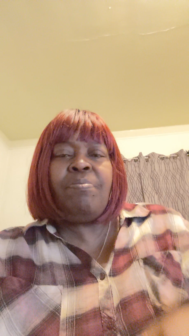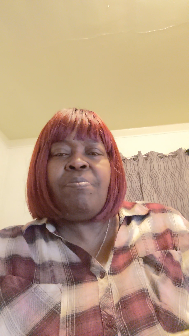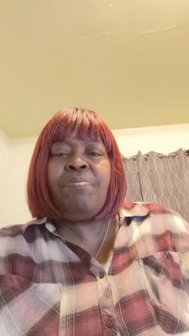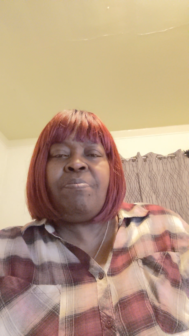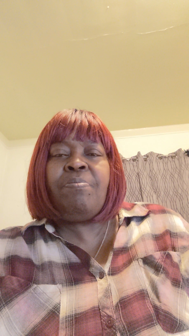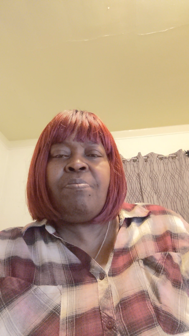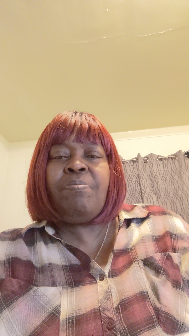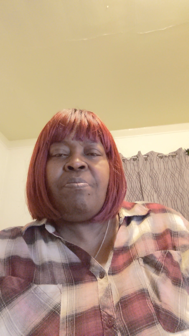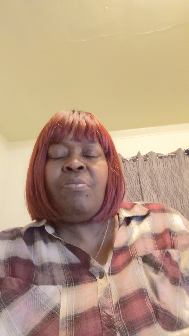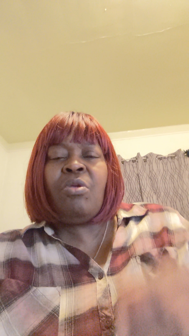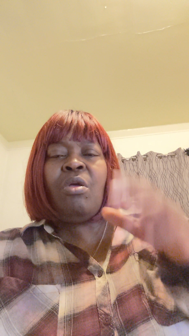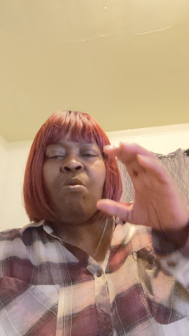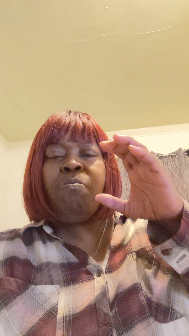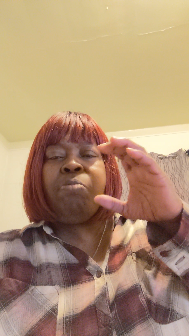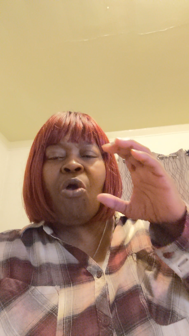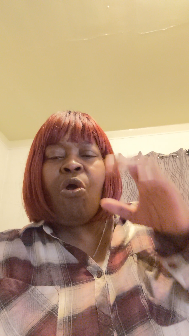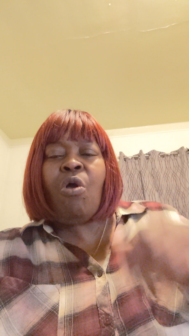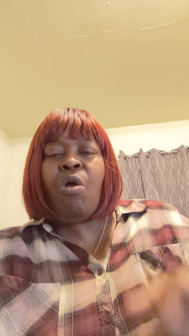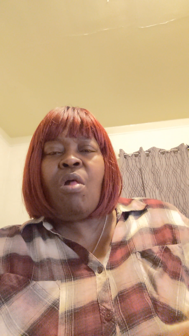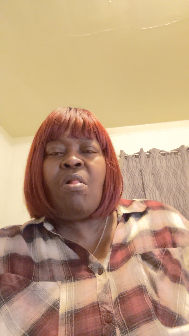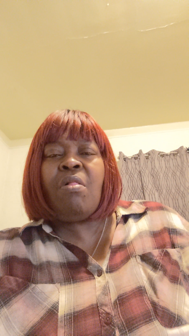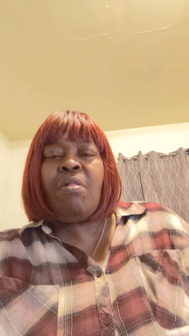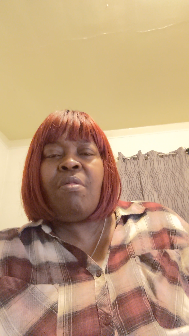ball